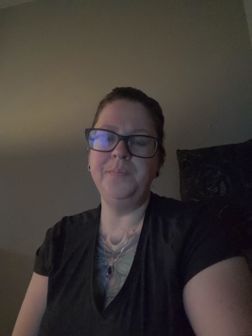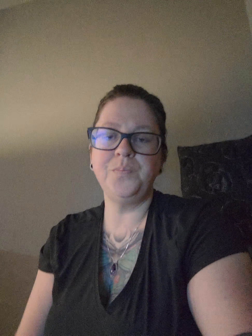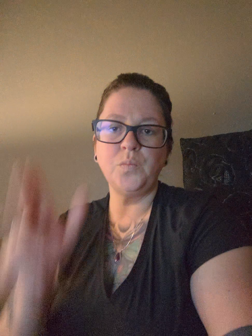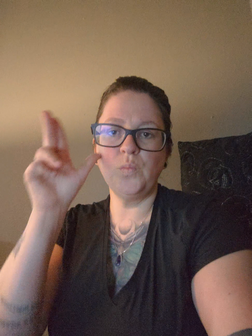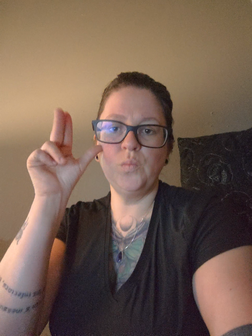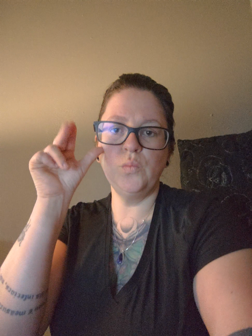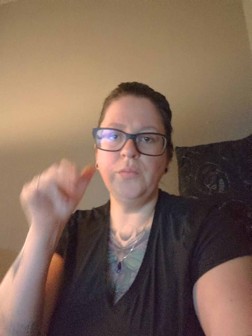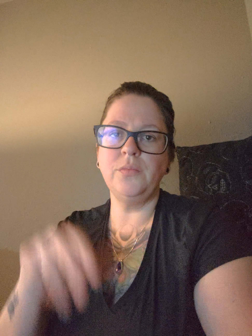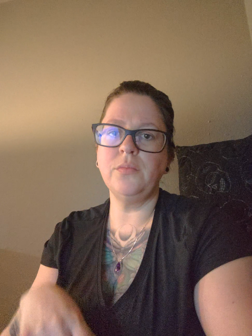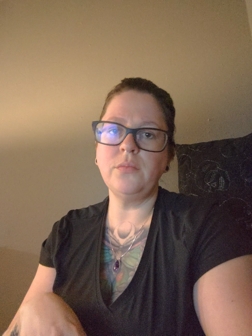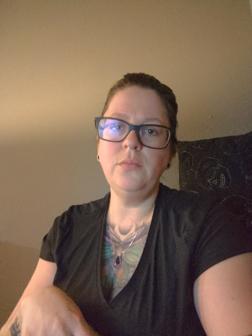horse